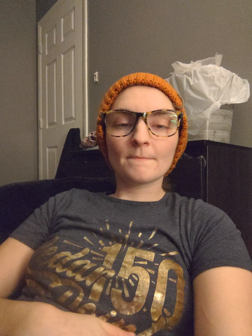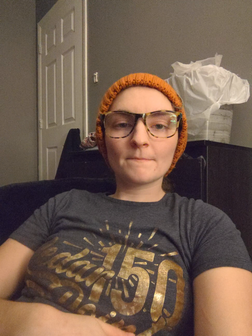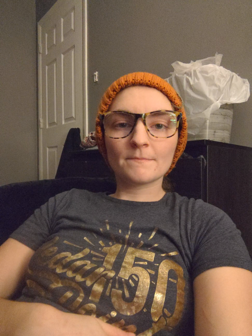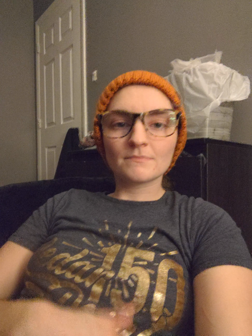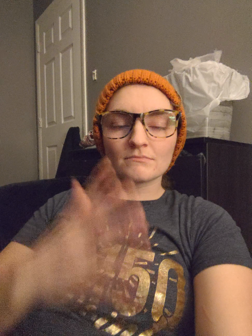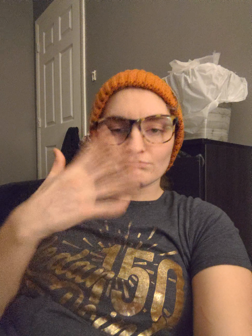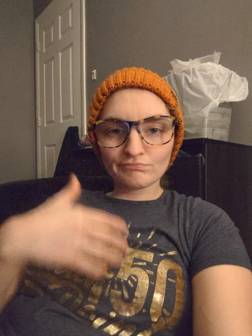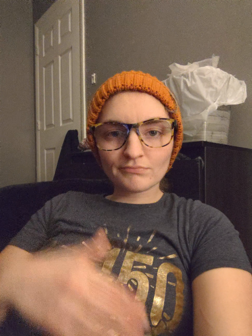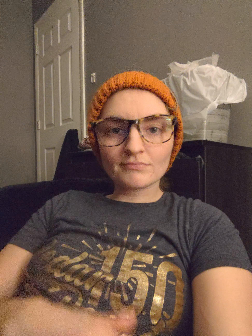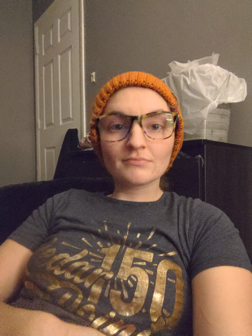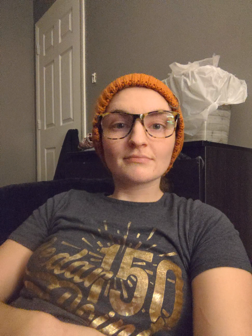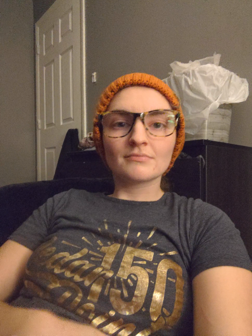sad